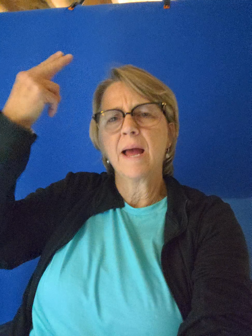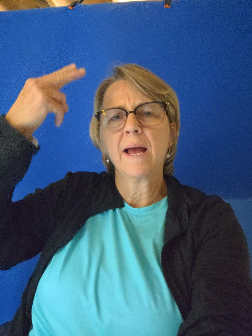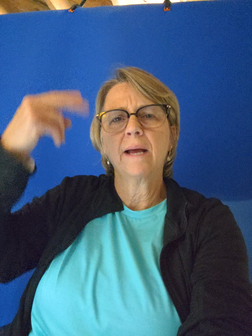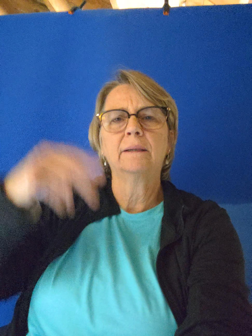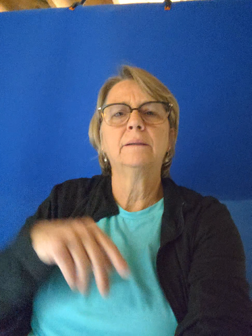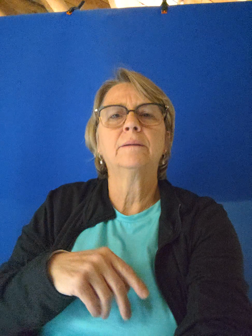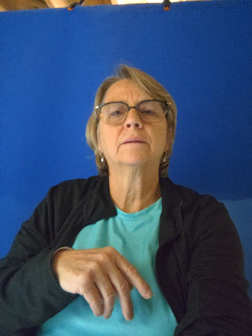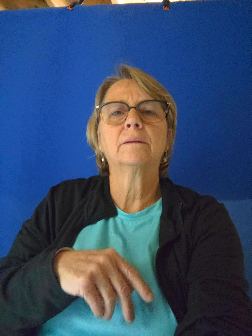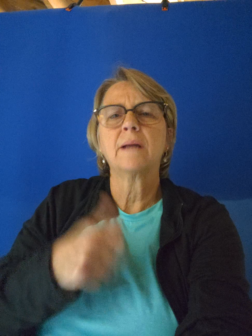high